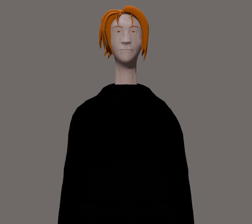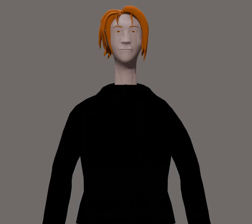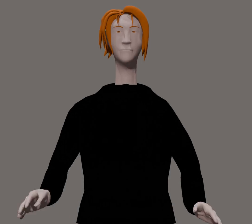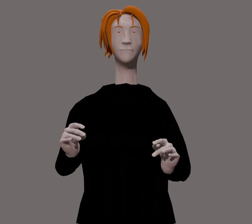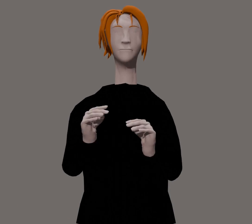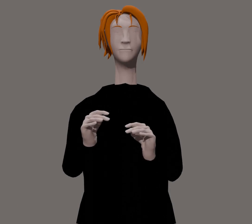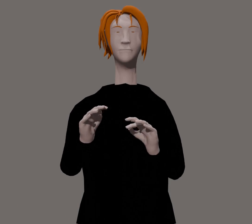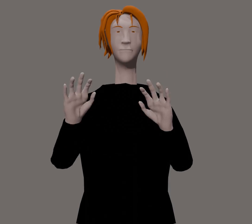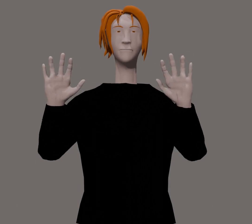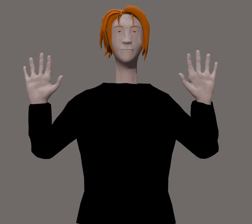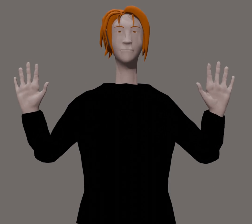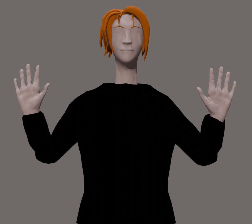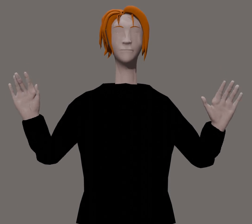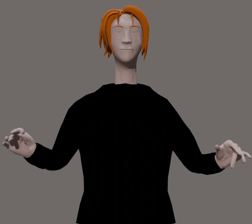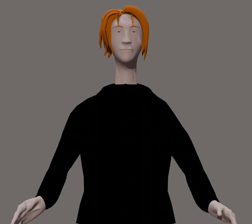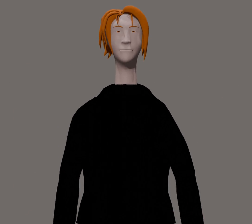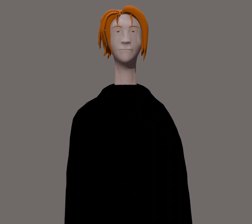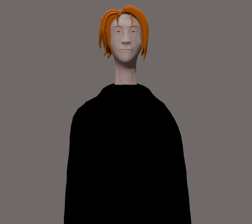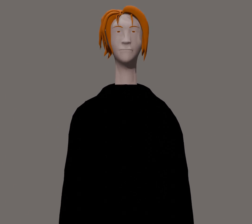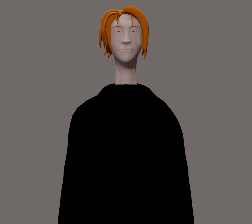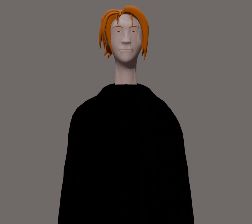Bright